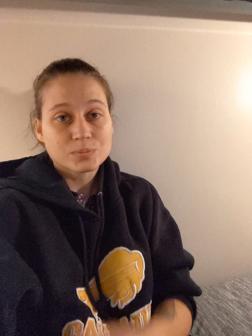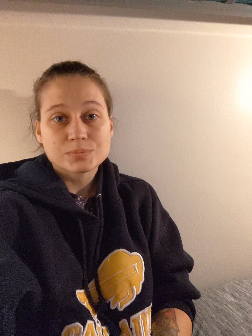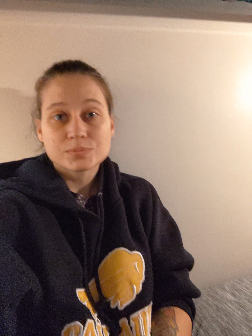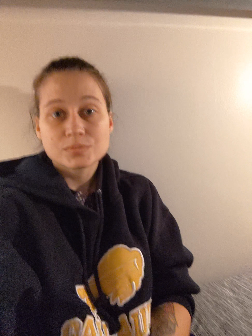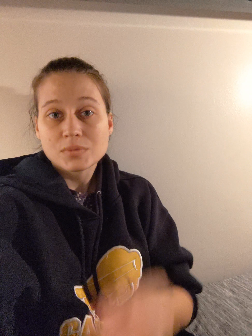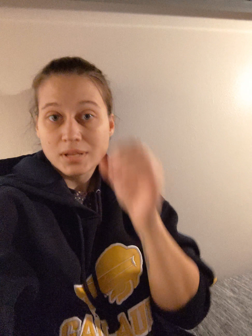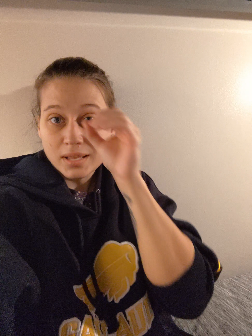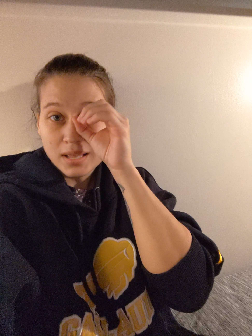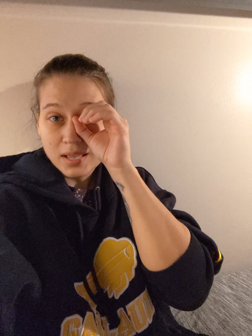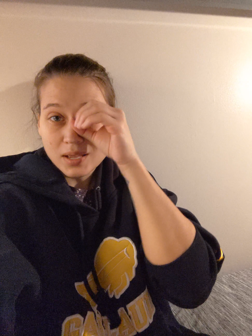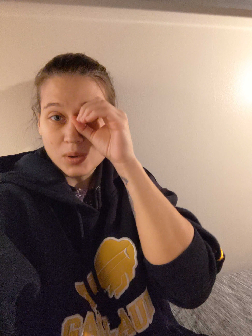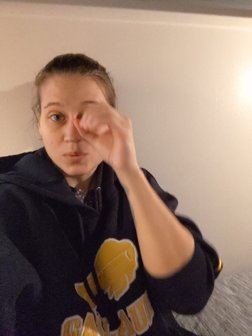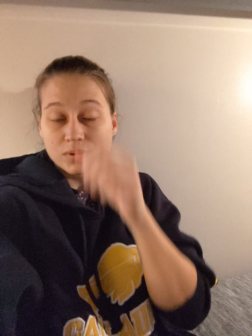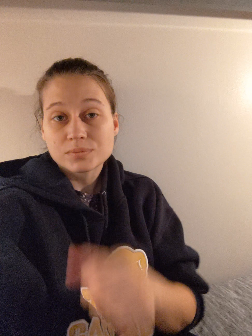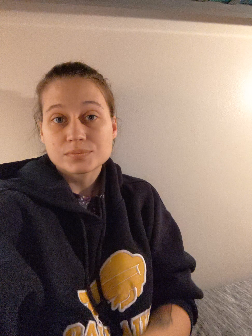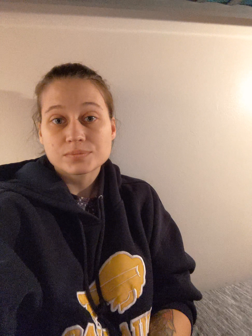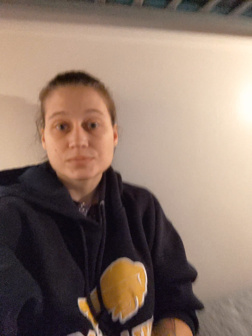owl